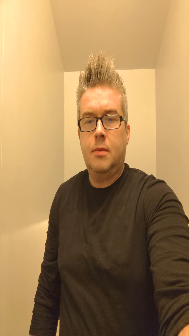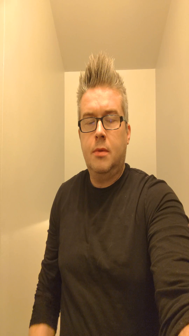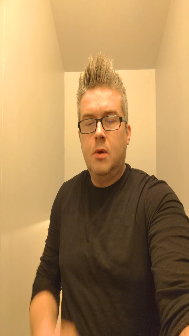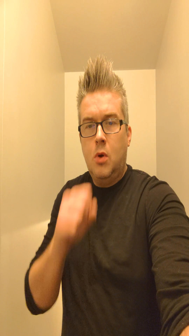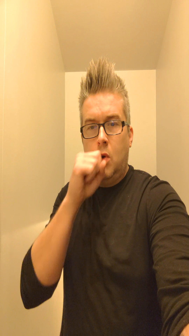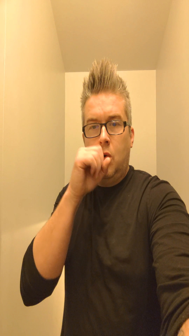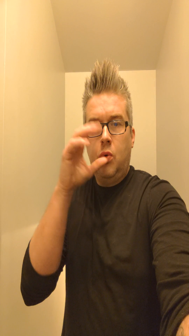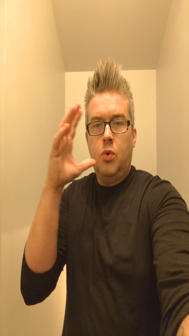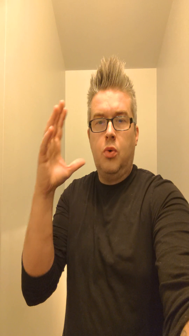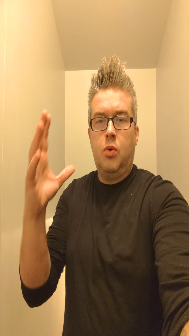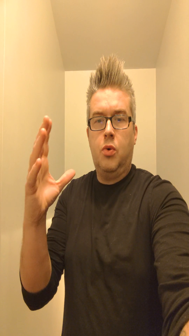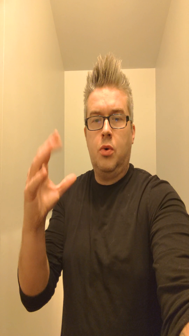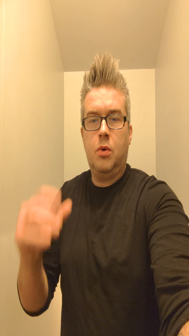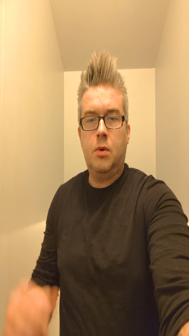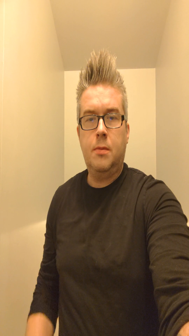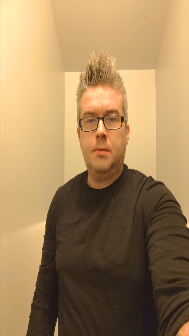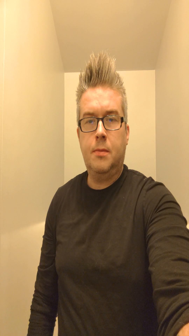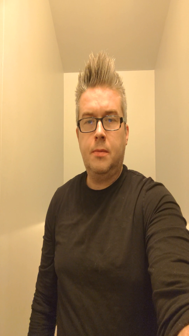balloon